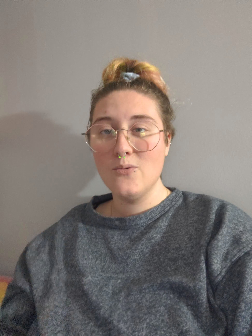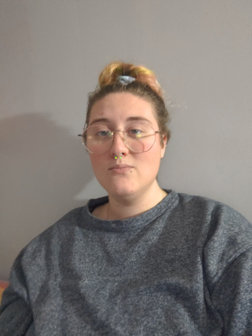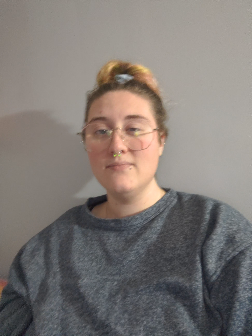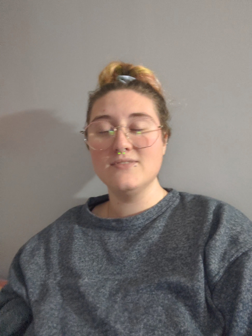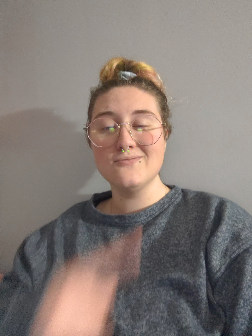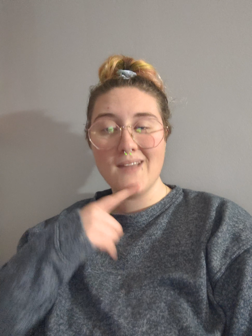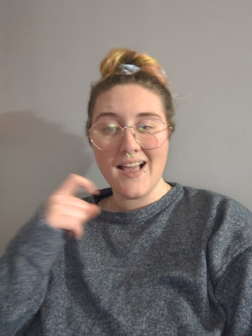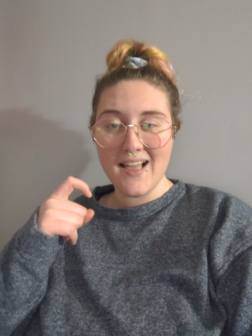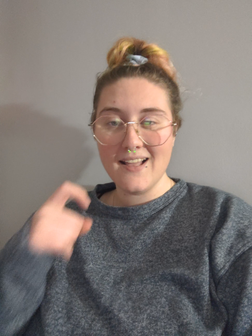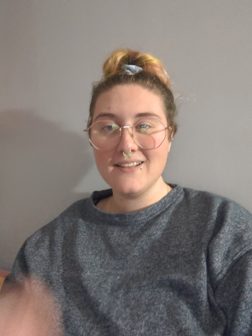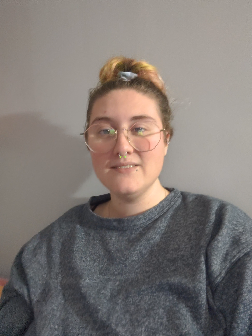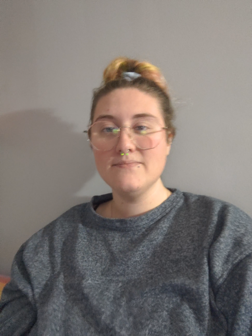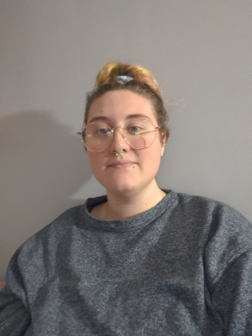dry